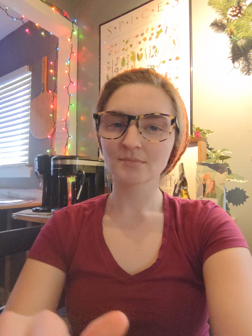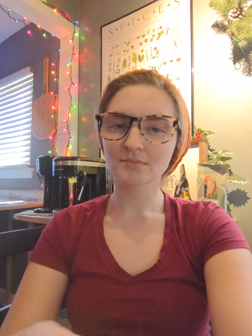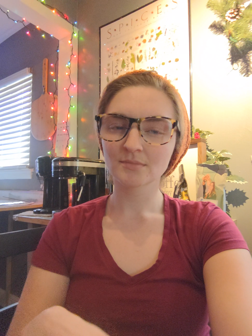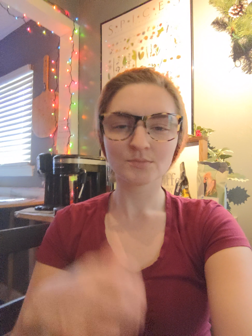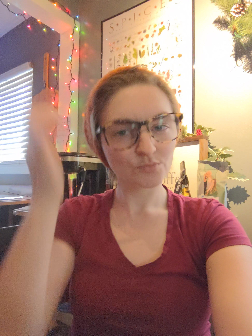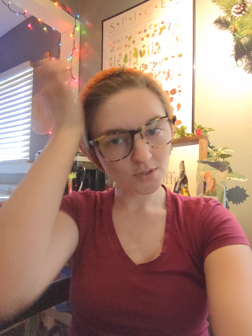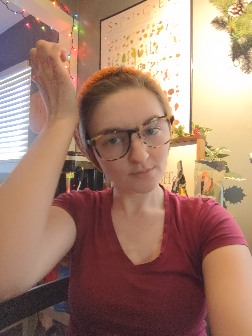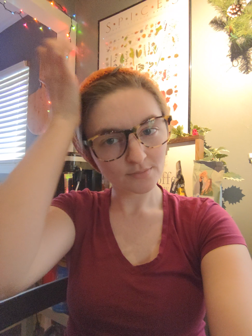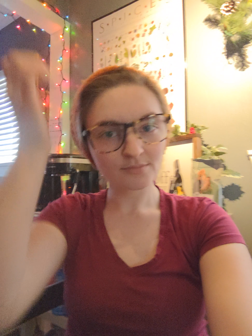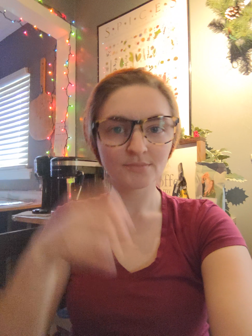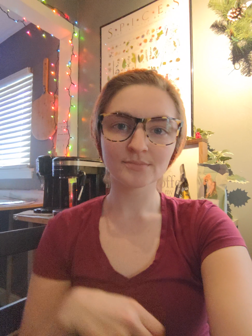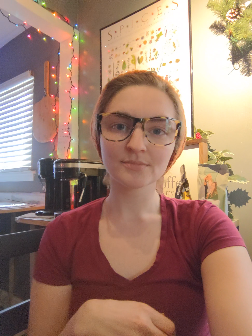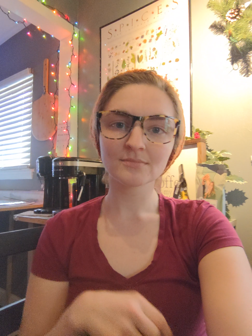garbage